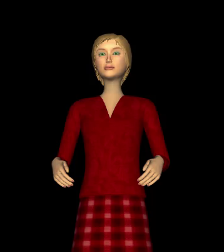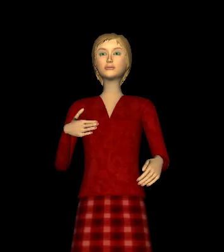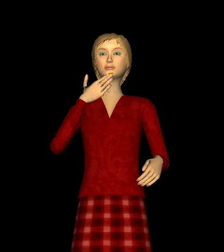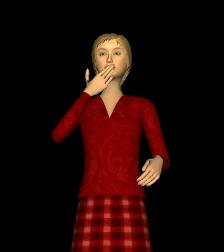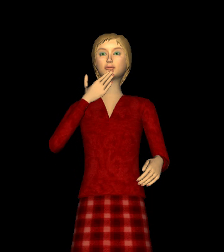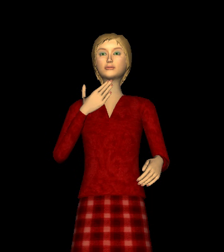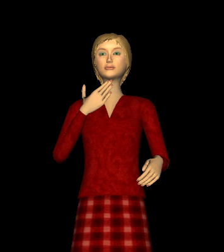يحيي